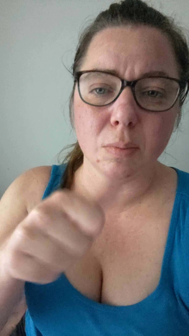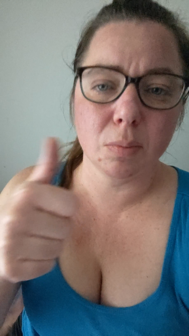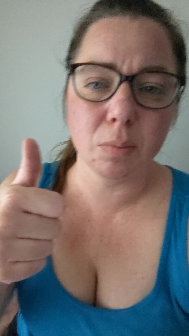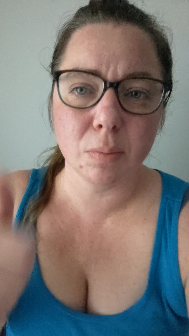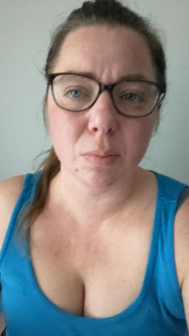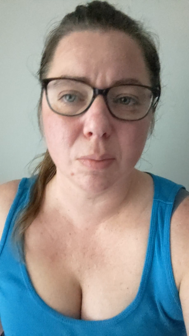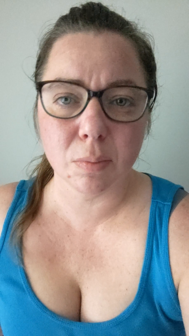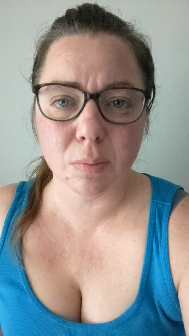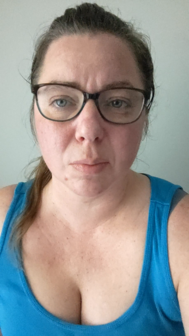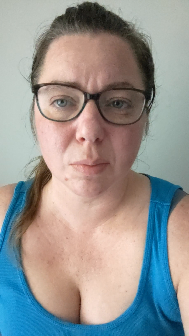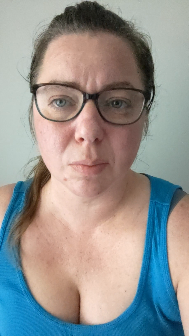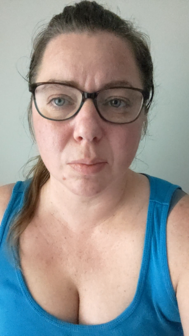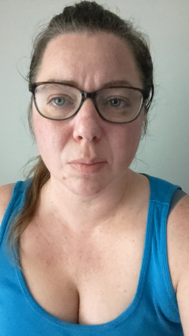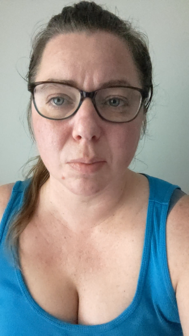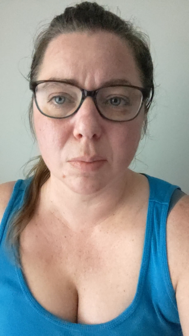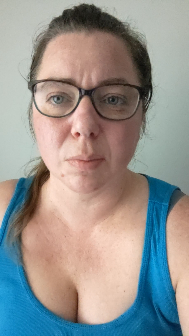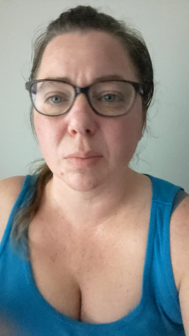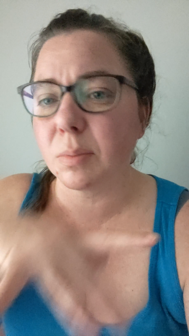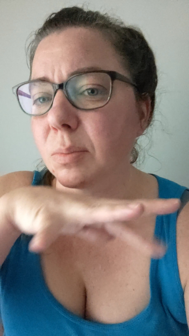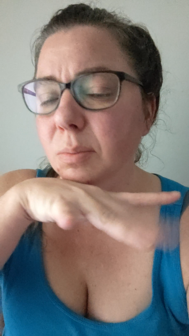naughty